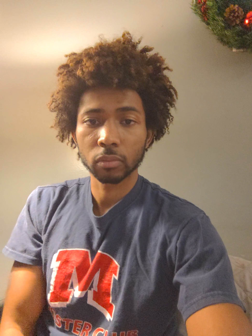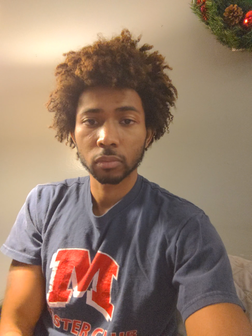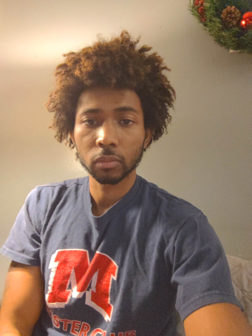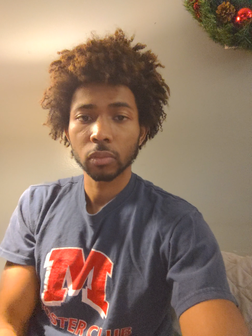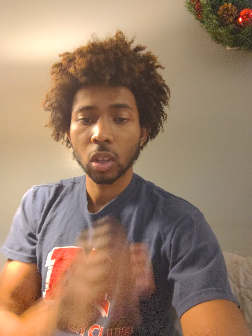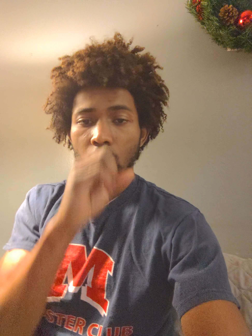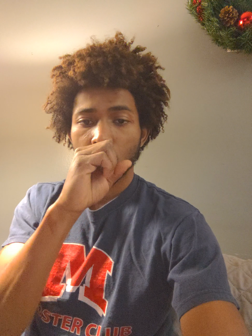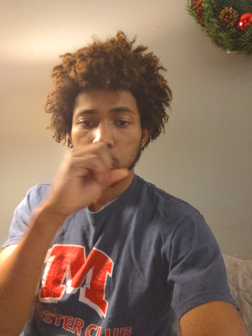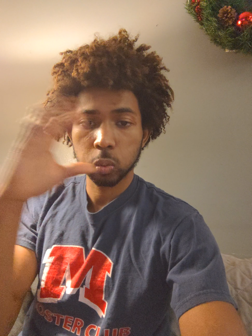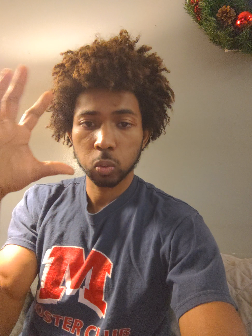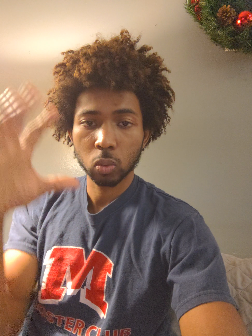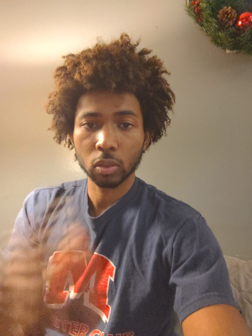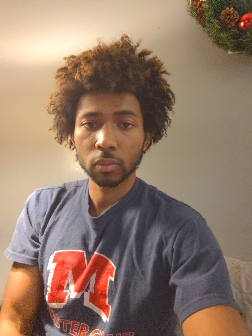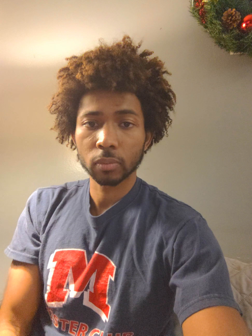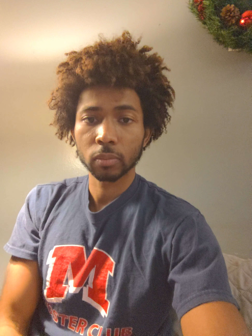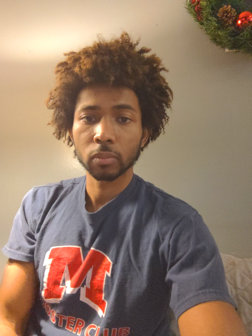balloon